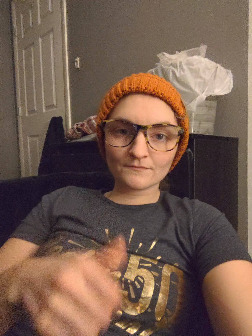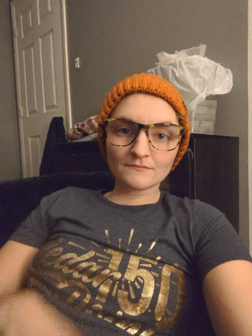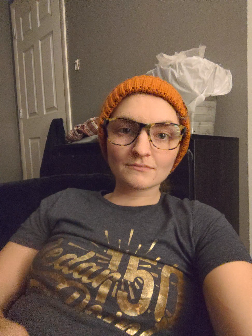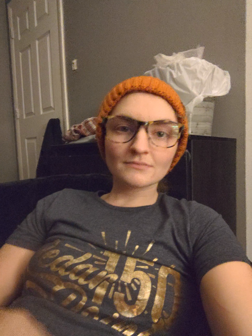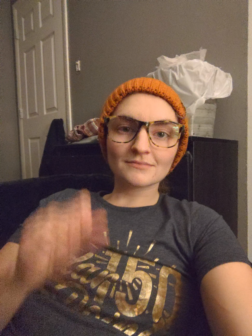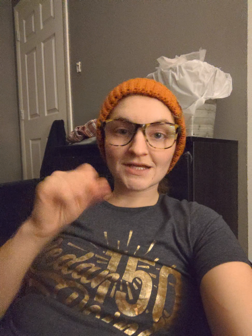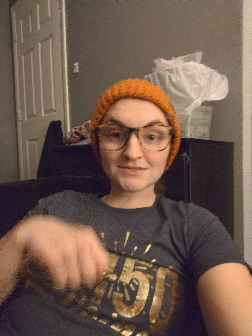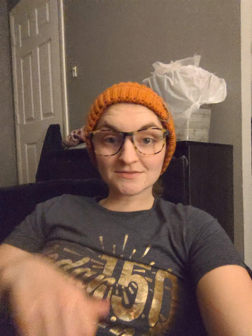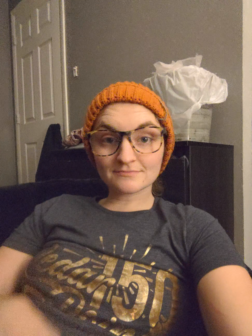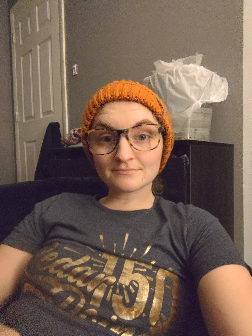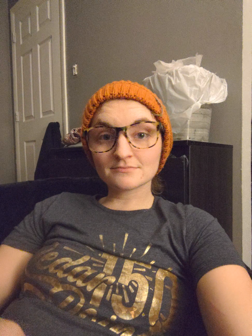can